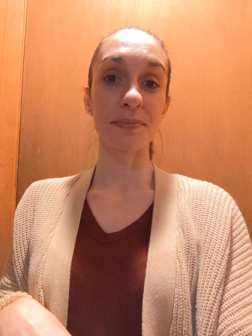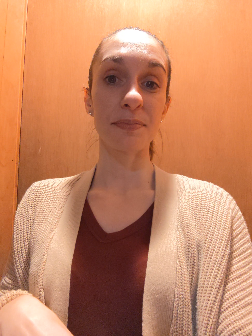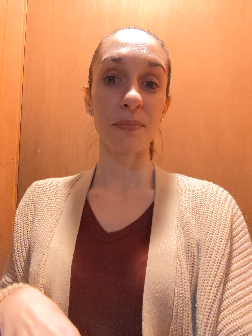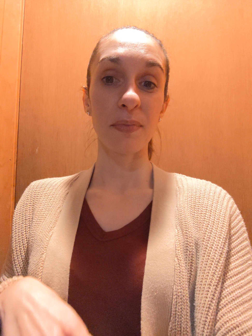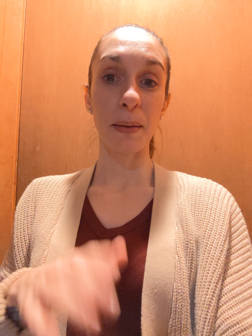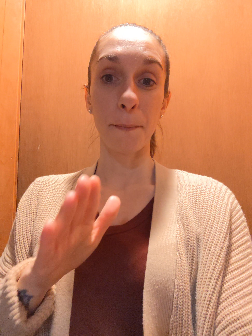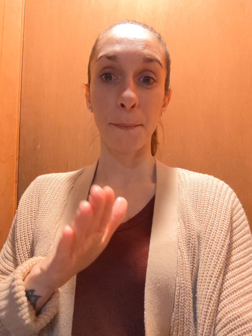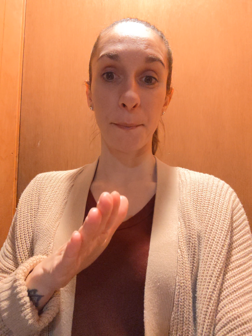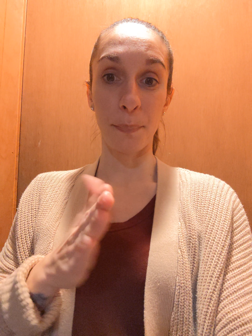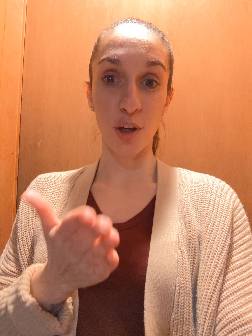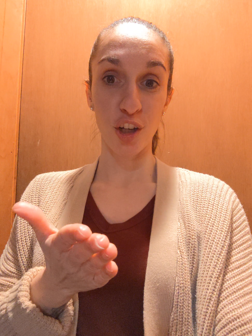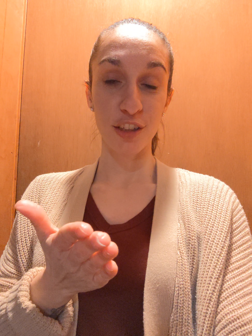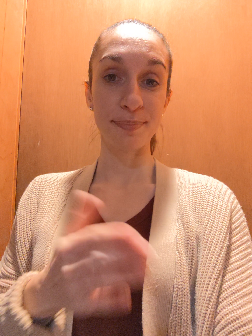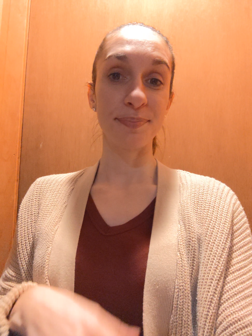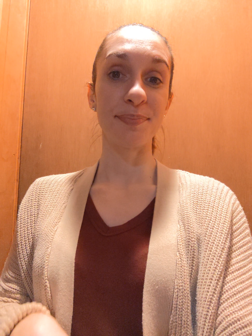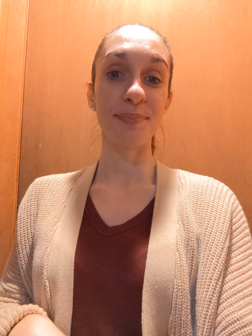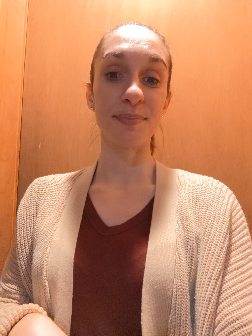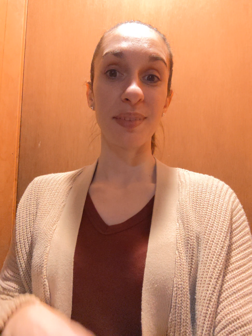book